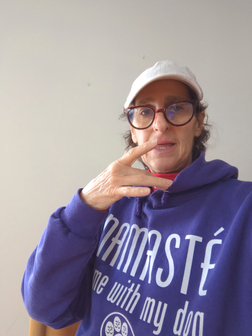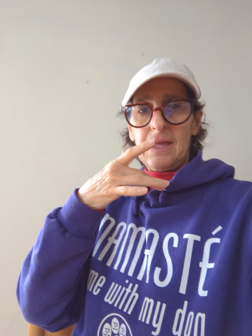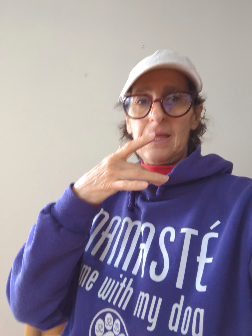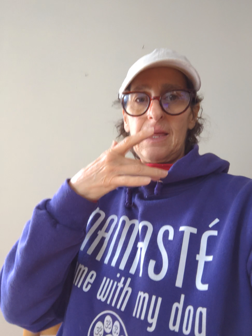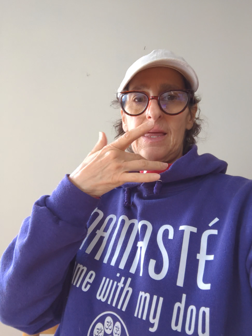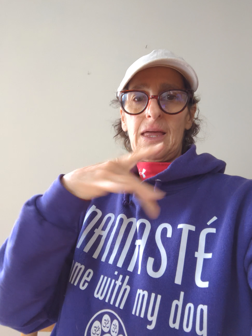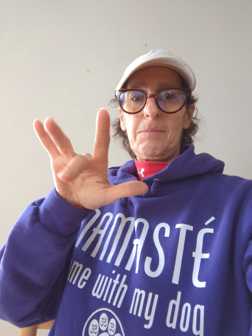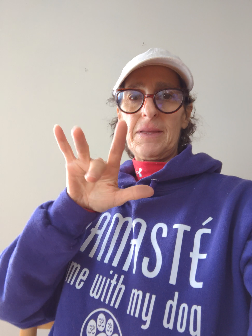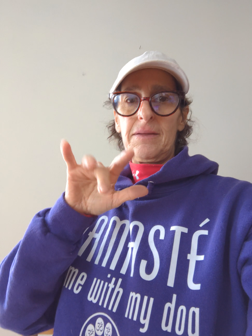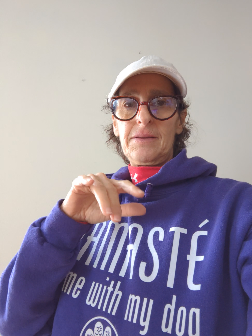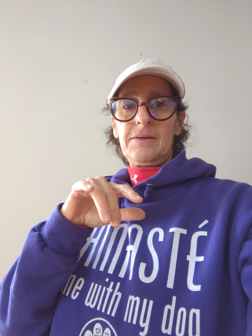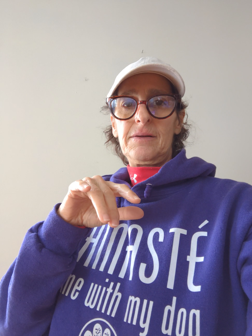empty